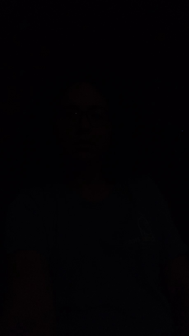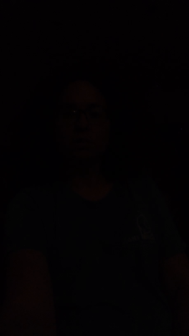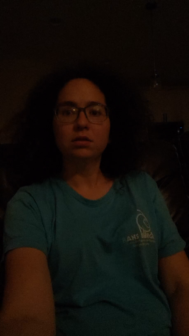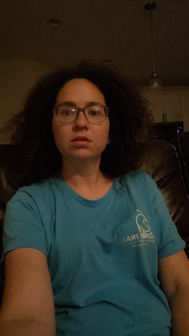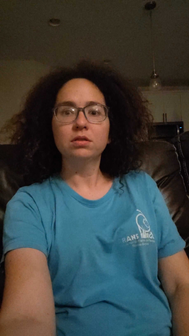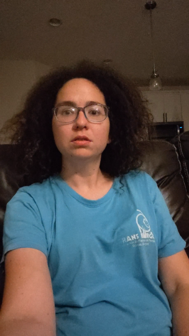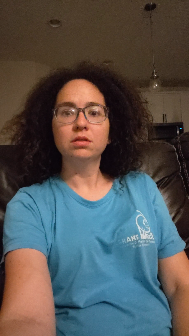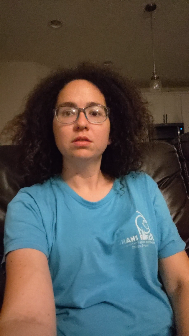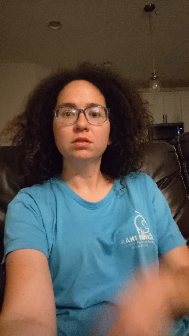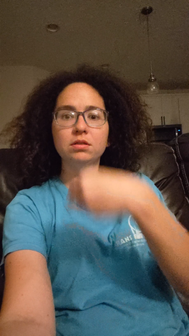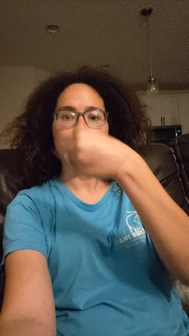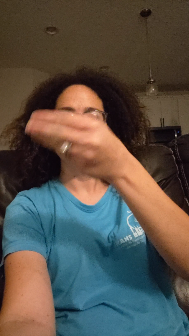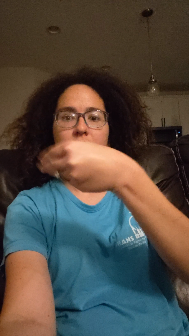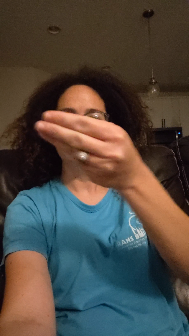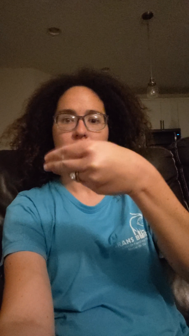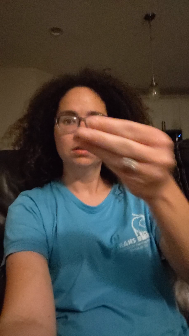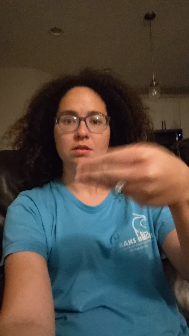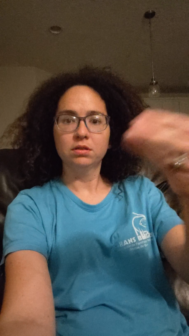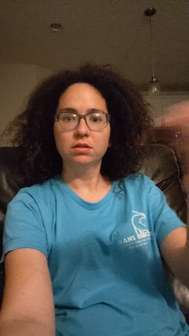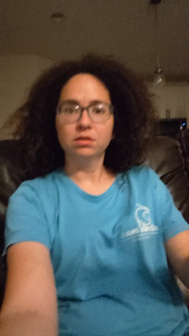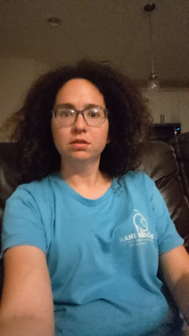shopping